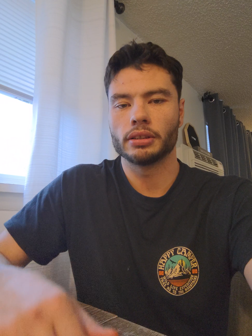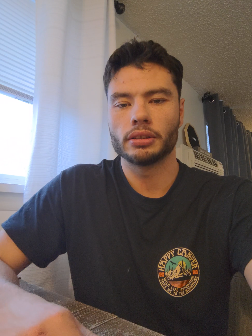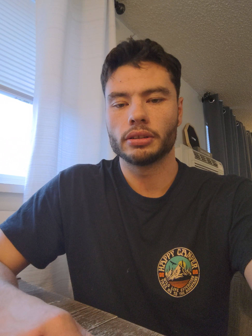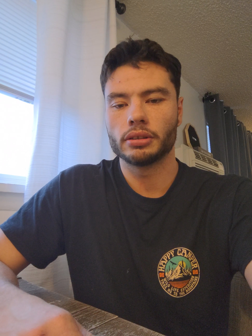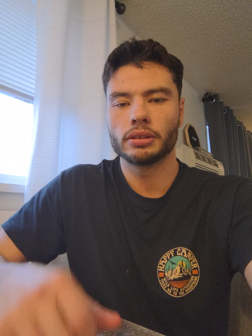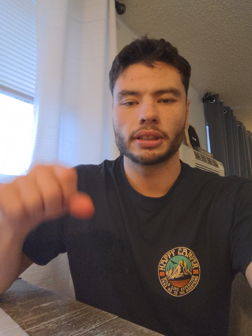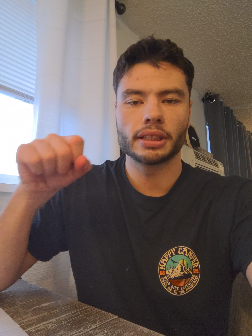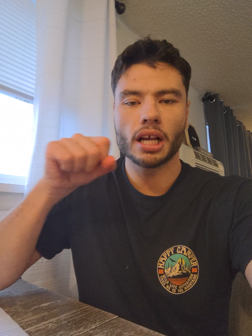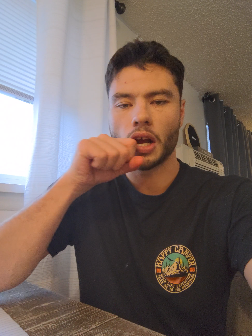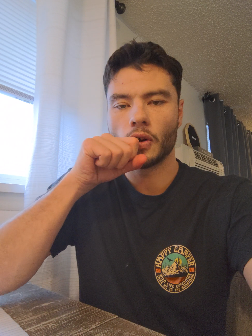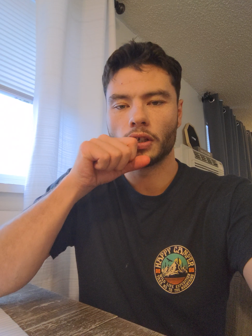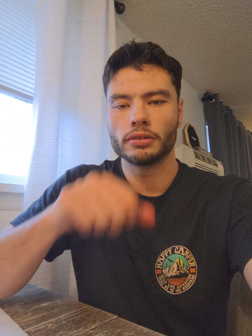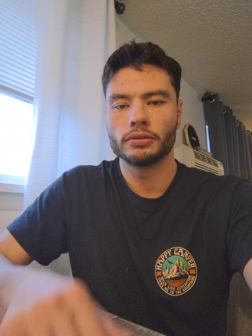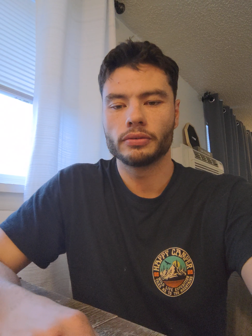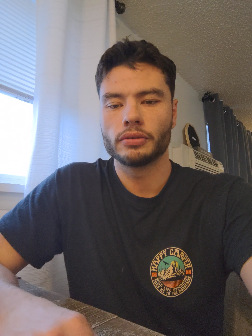carrot